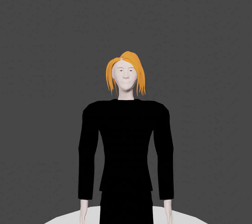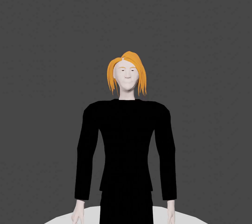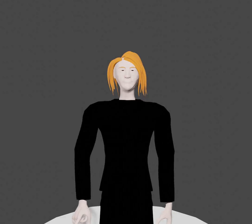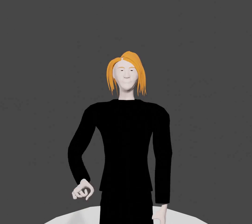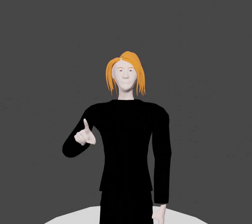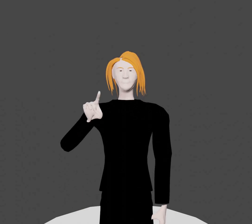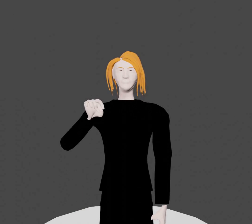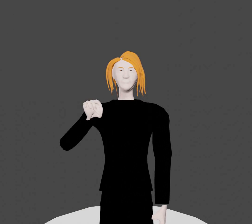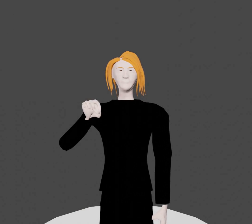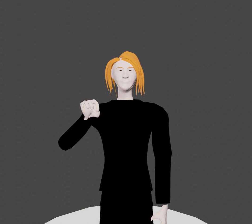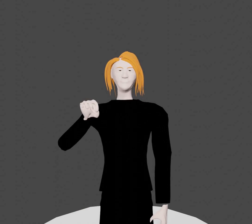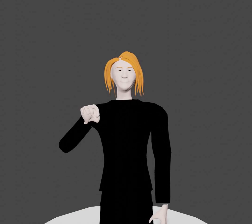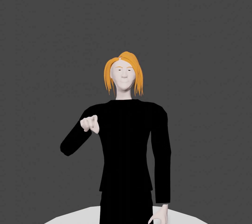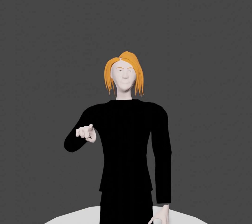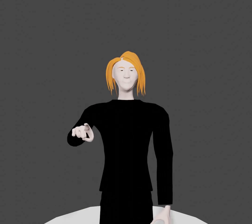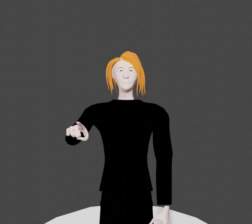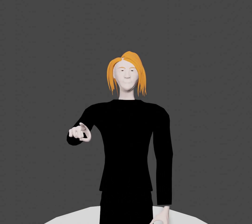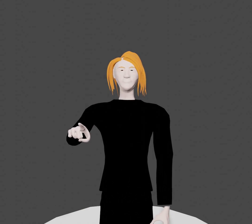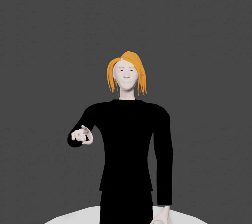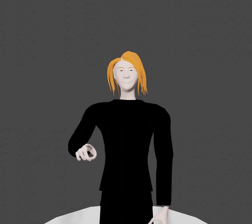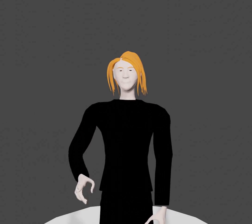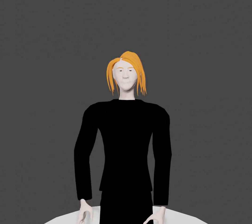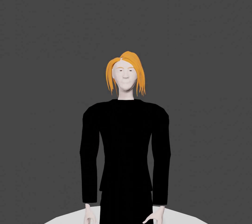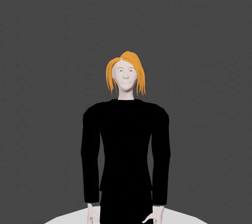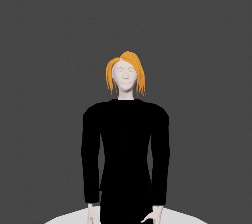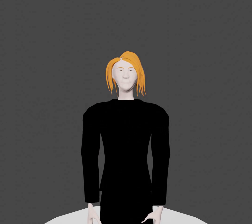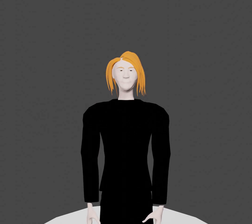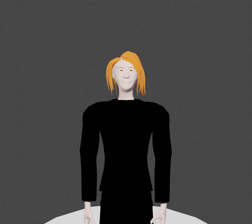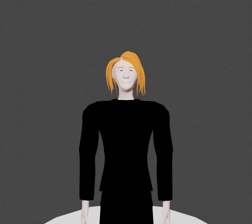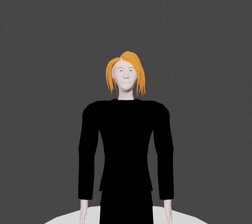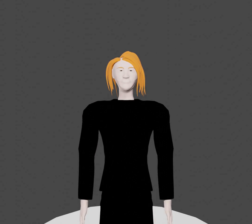Ask you